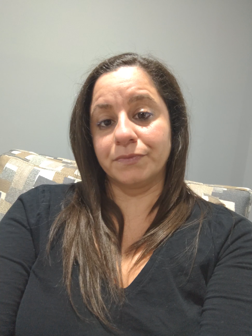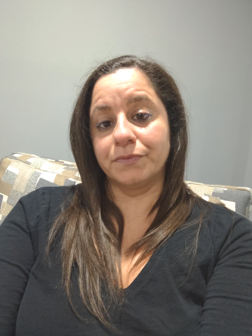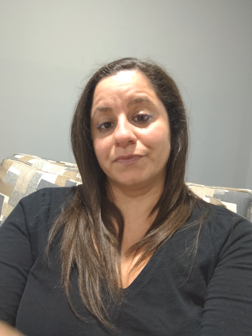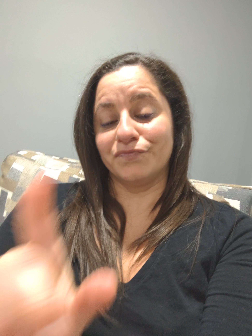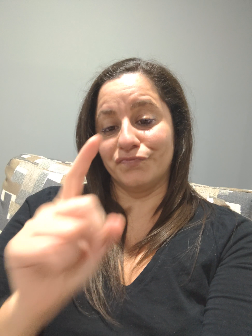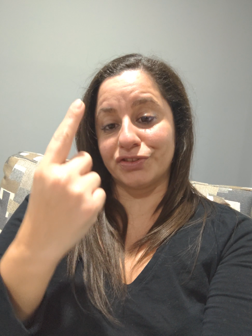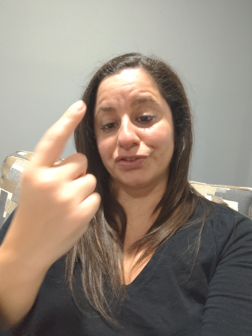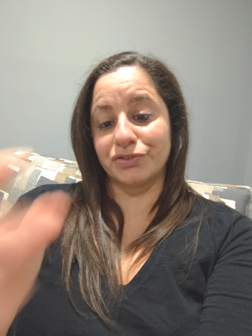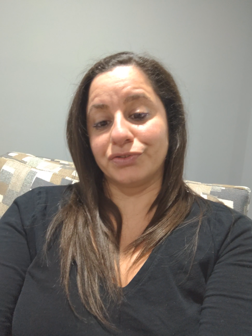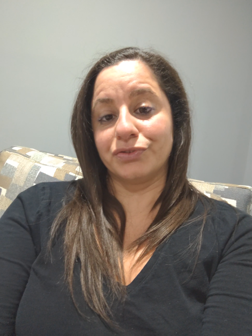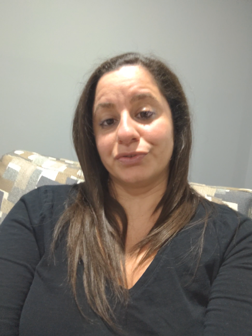first